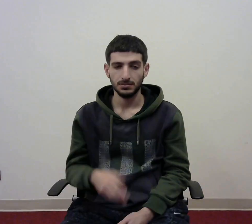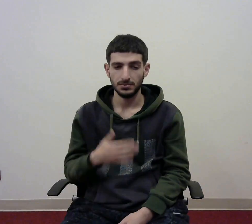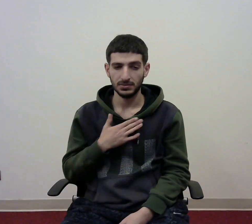mən